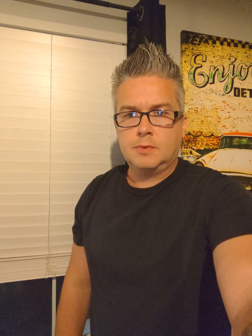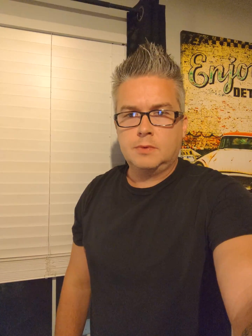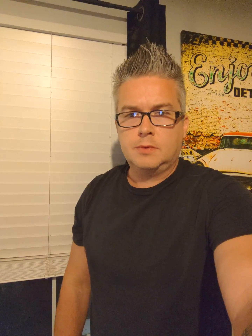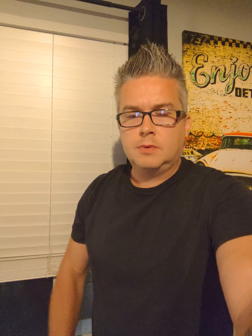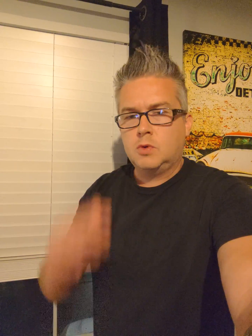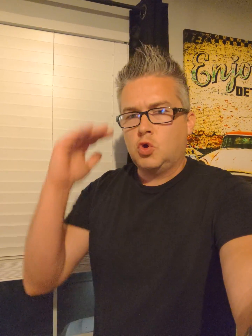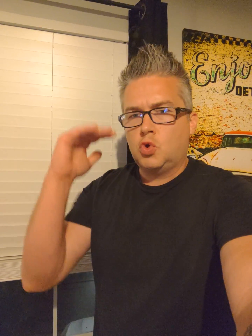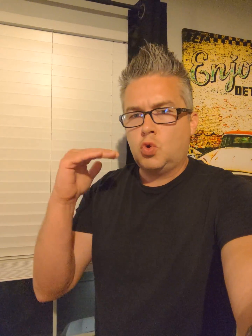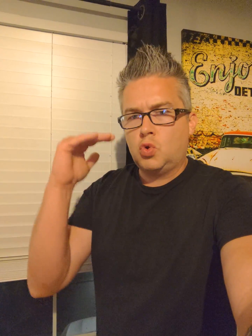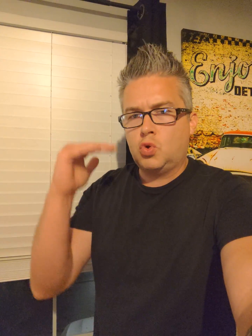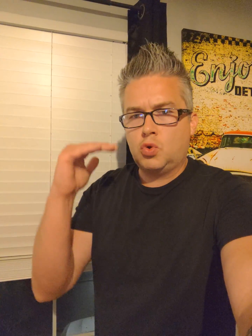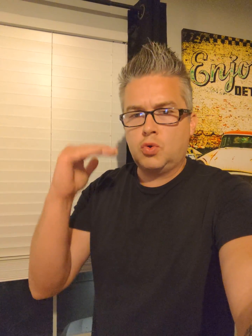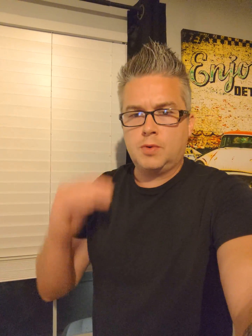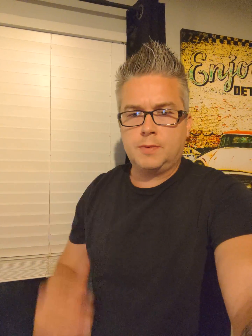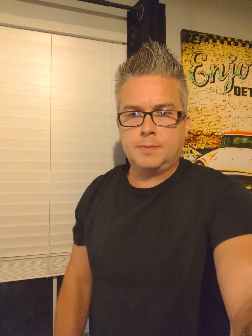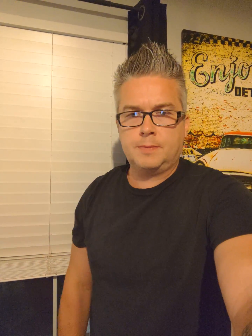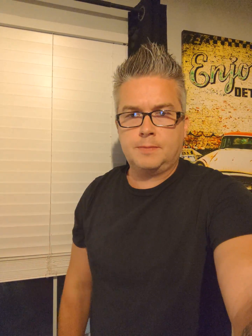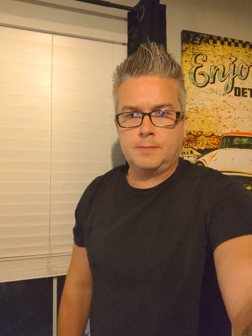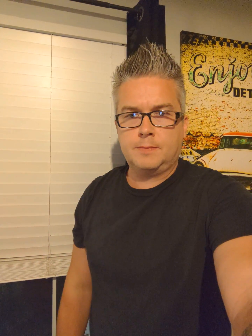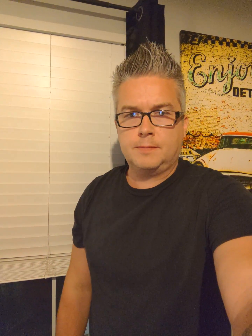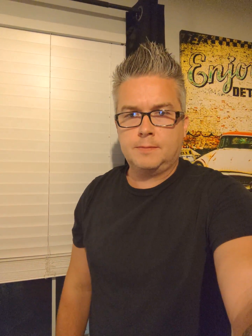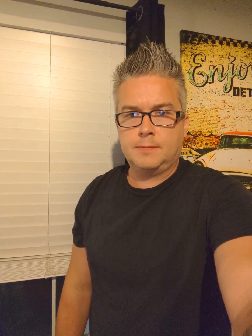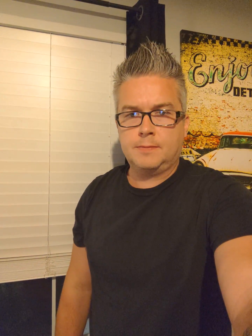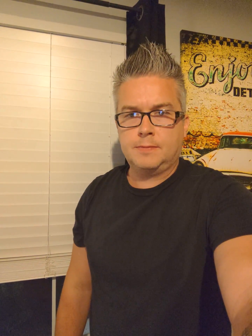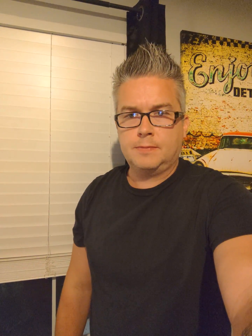short